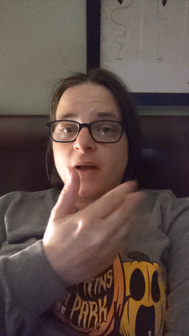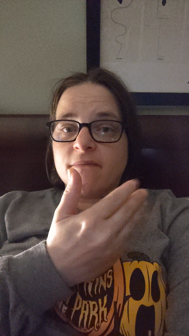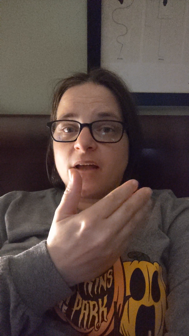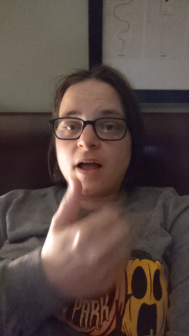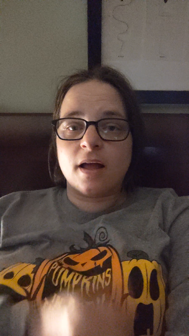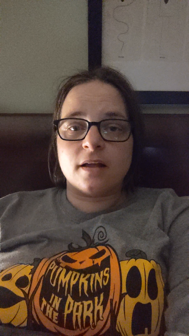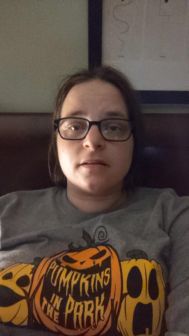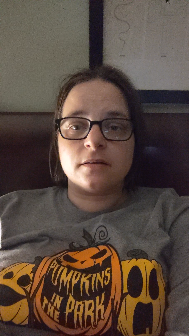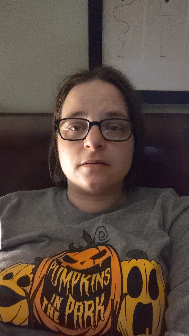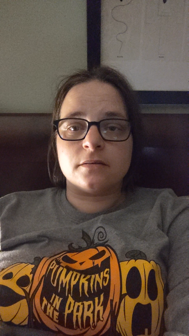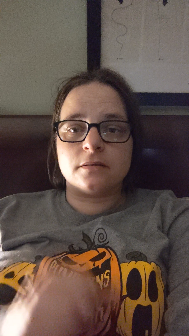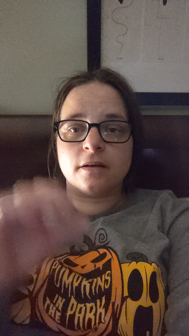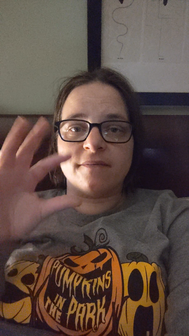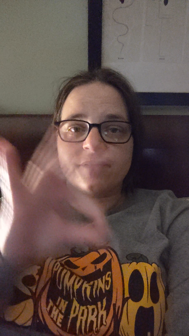fit